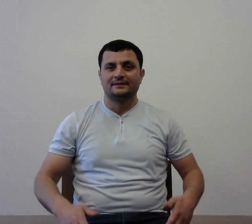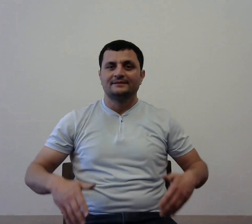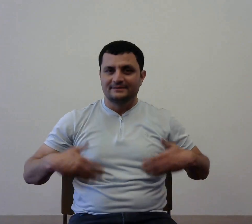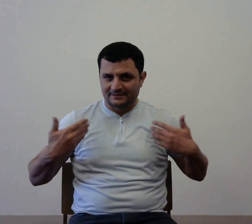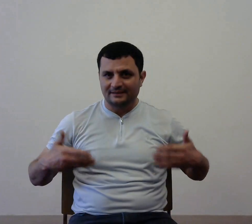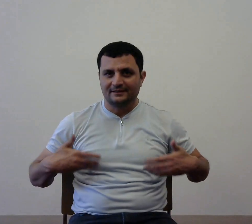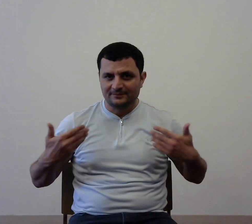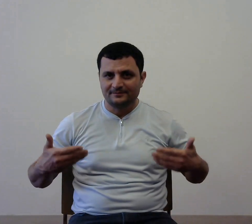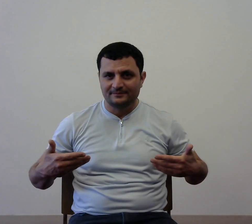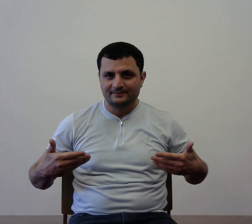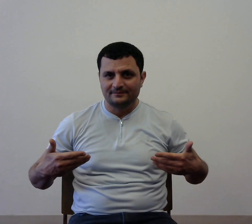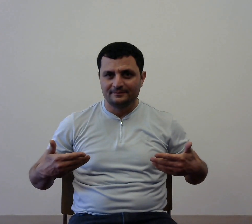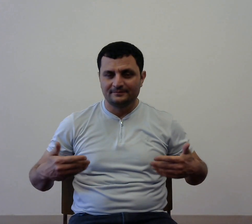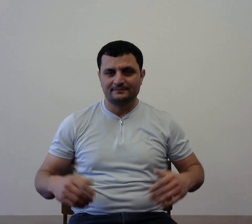salam